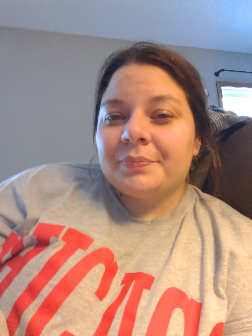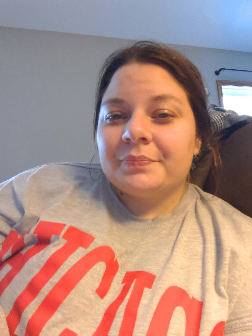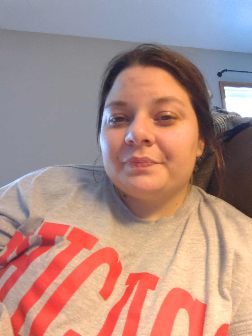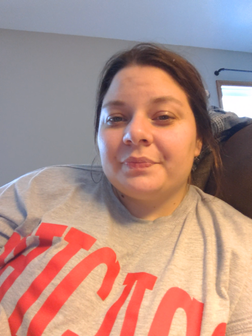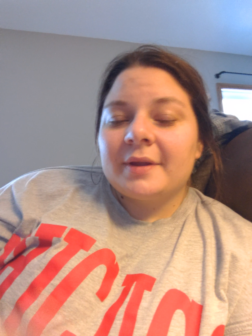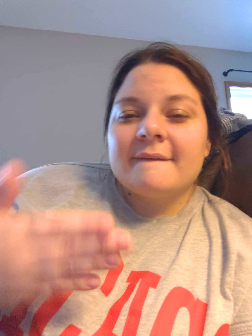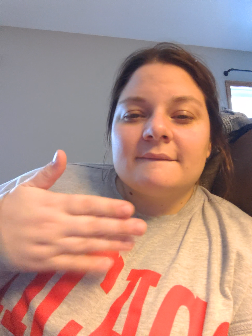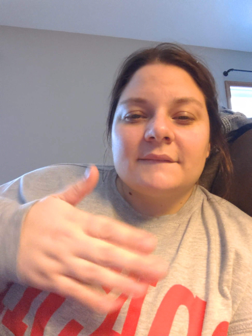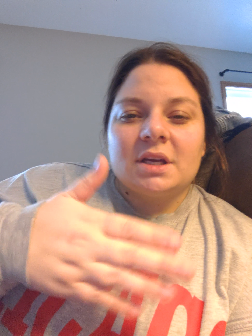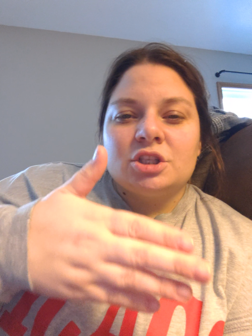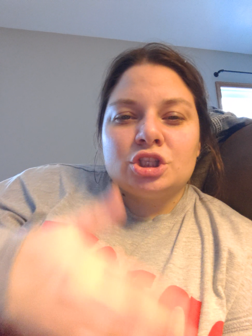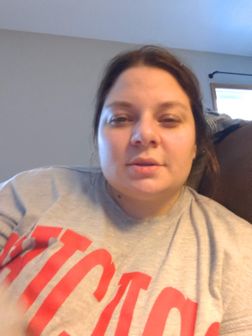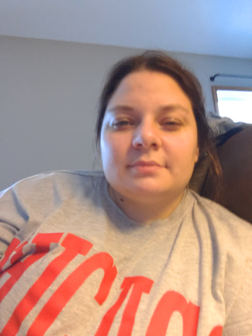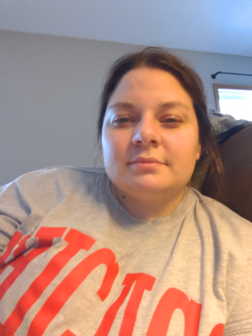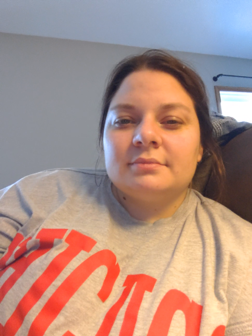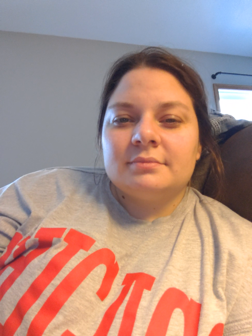fish